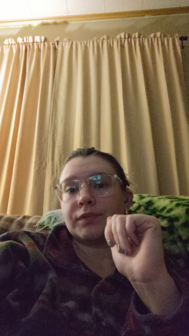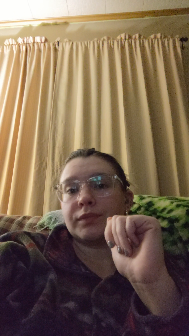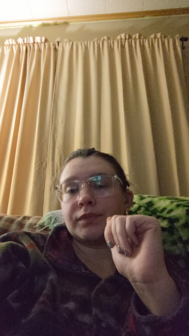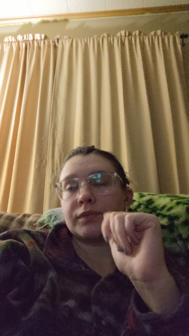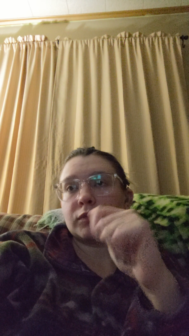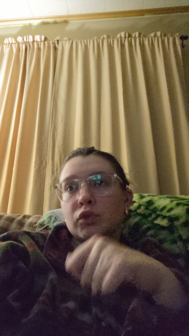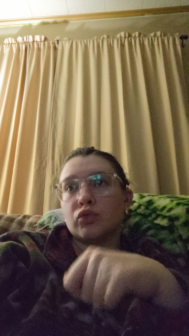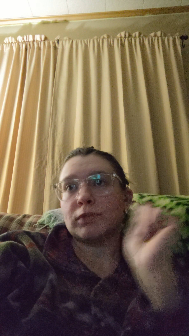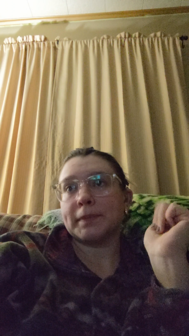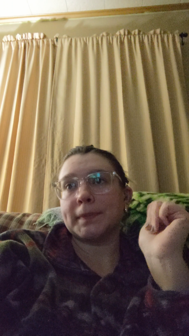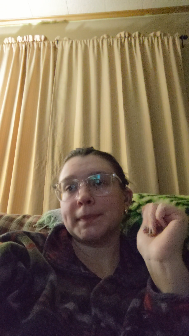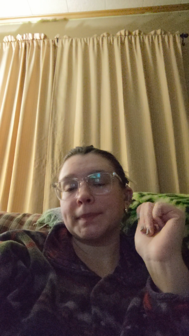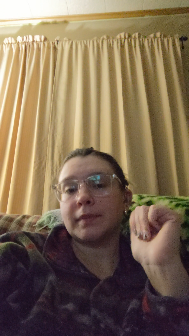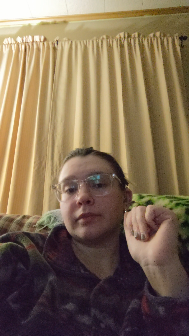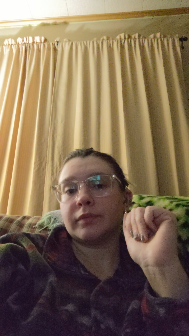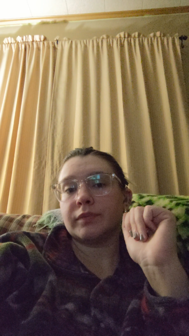rip